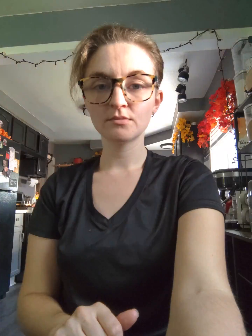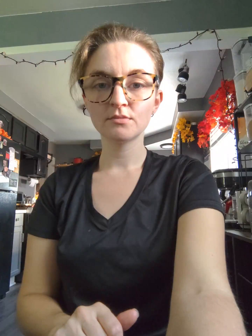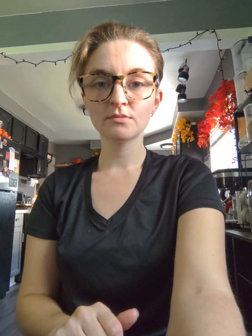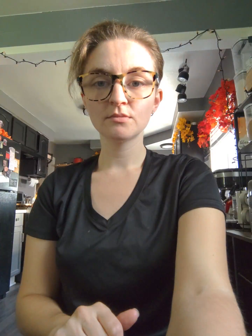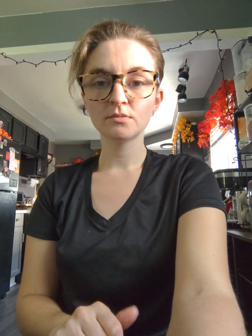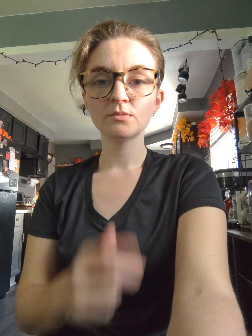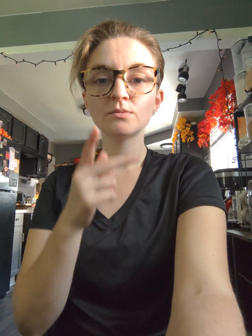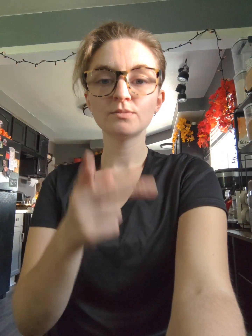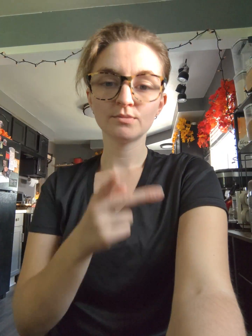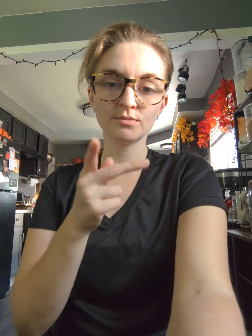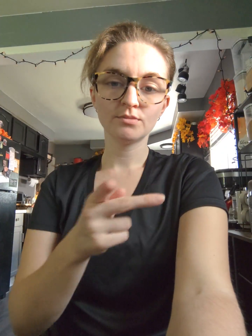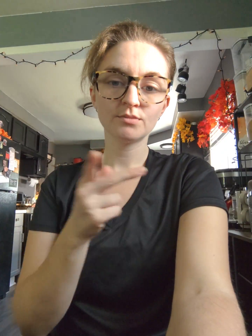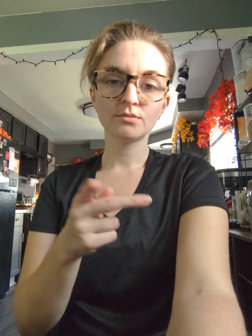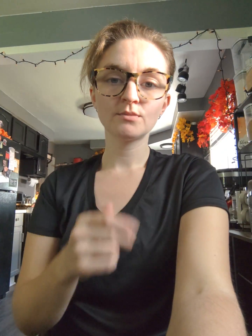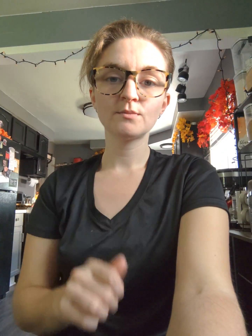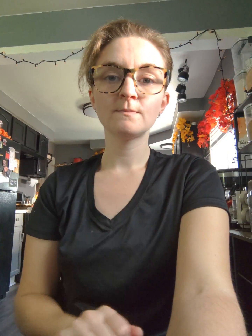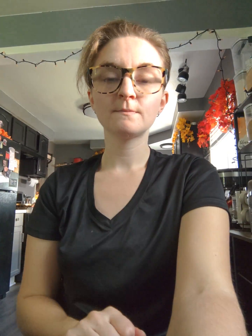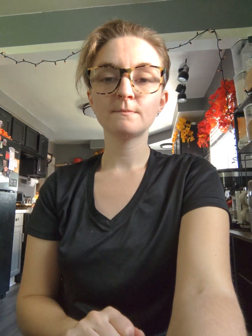careful